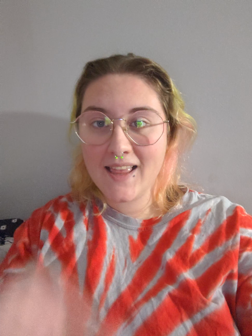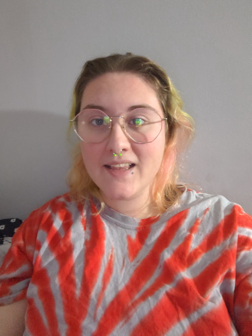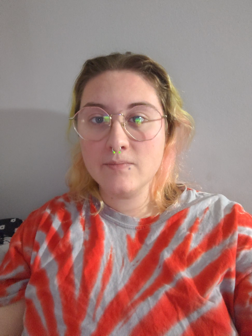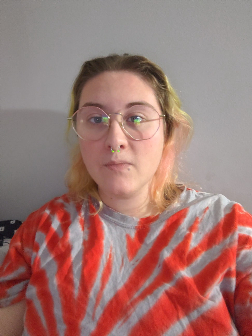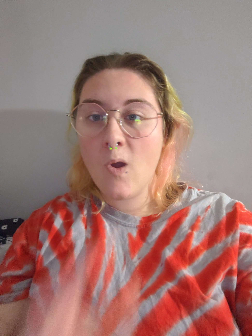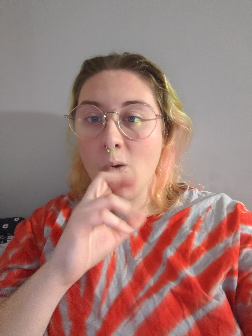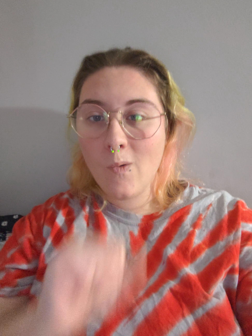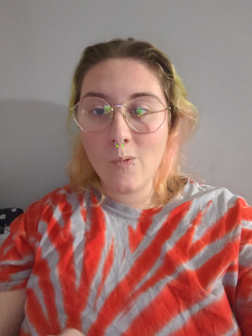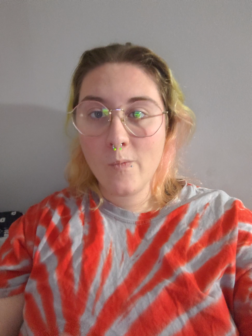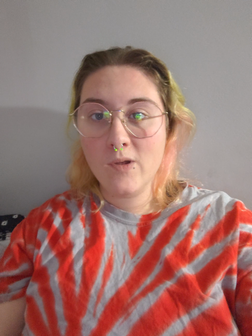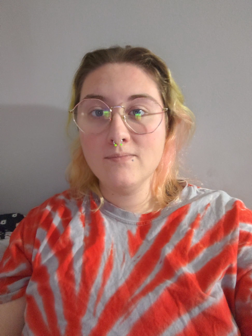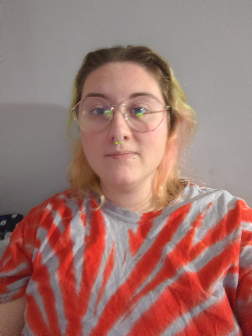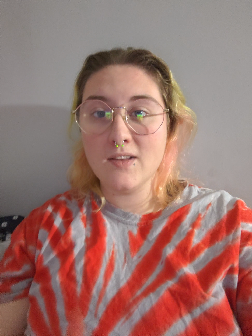old